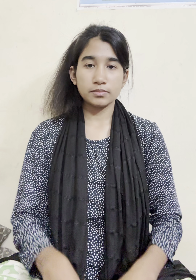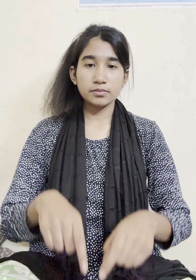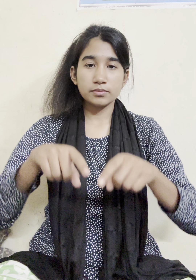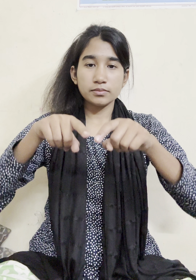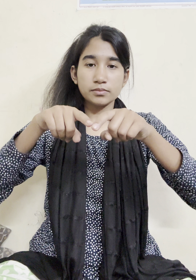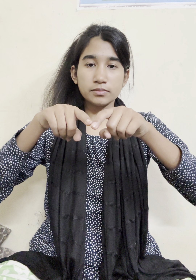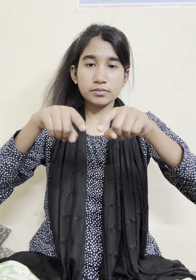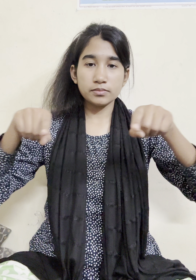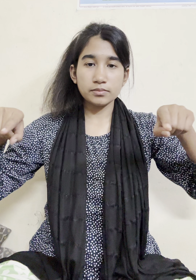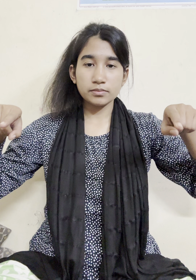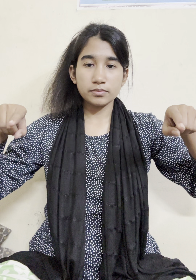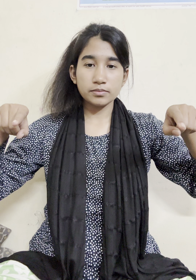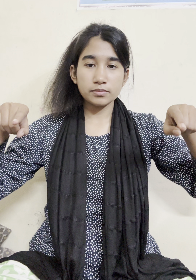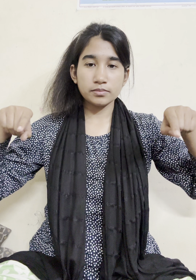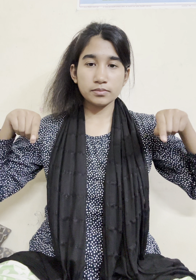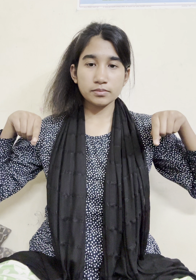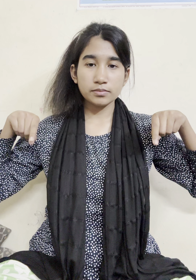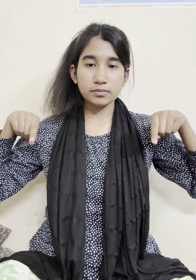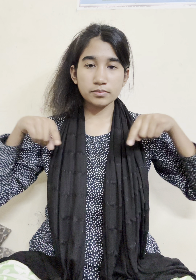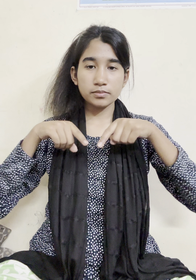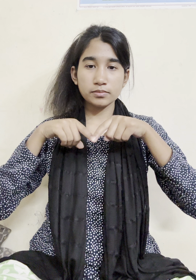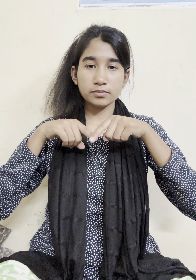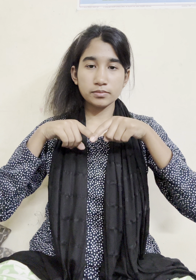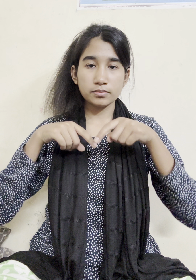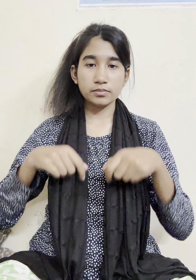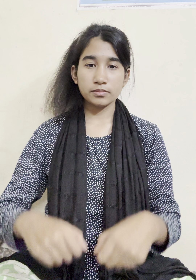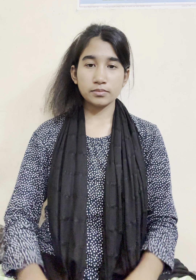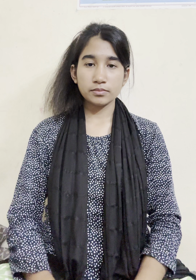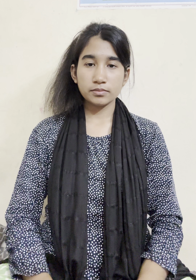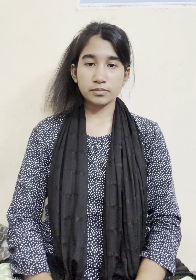টেবিল